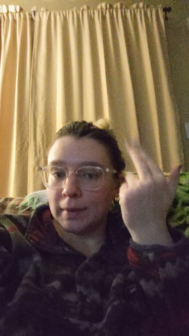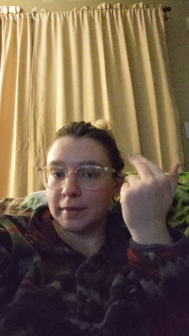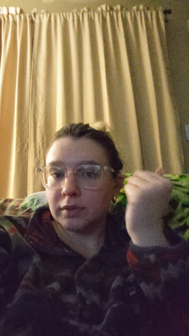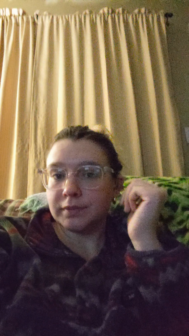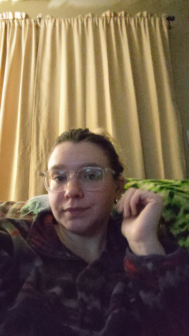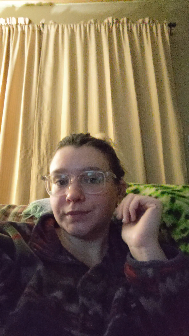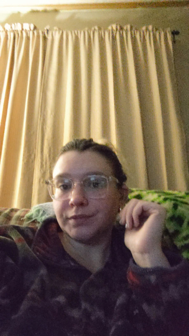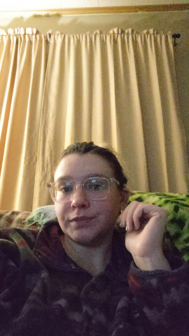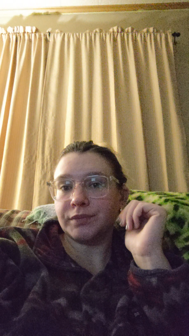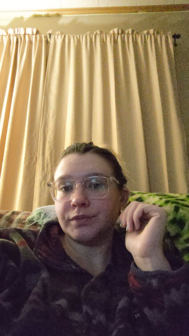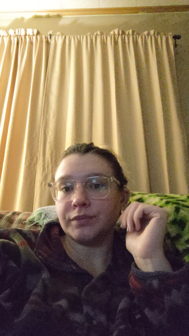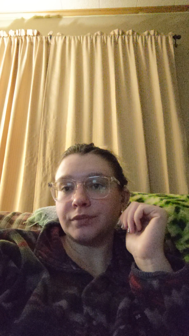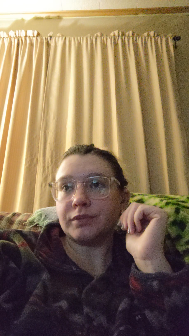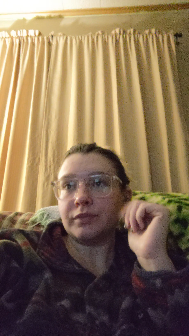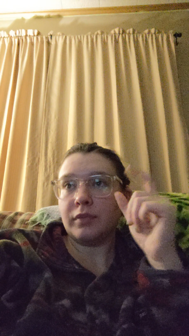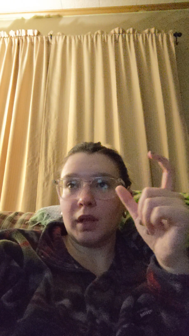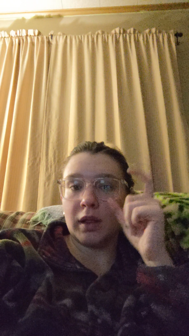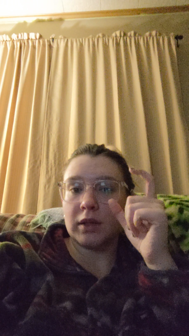glasses